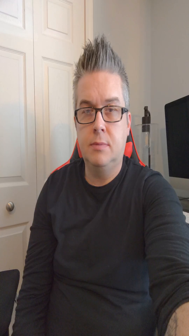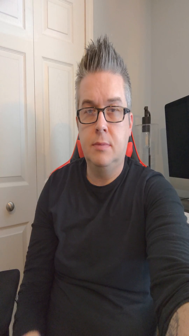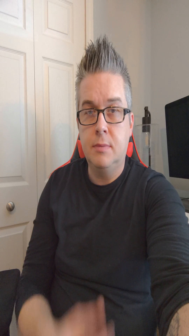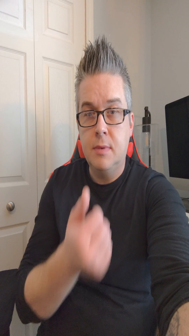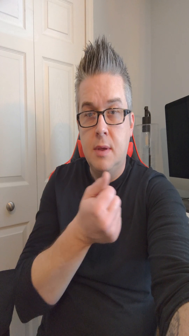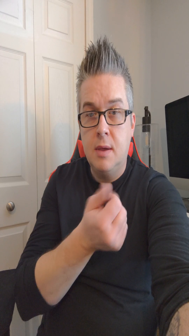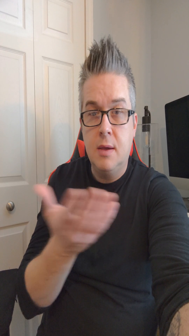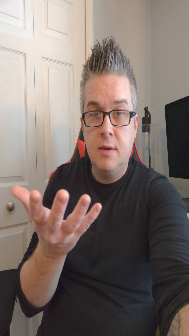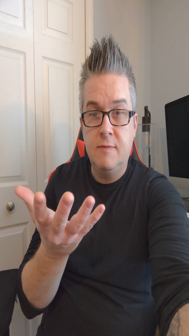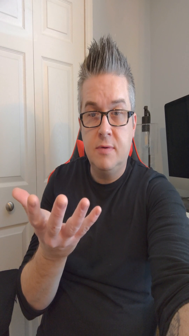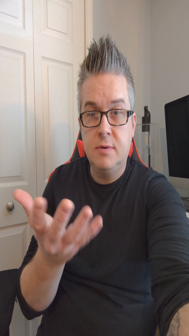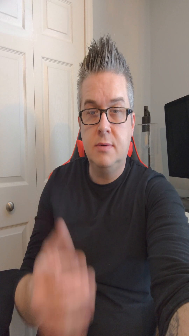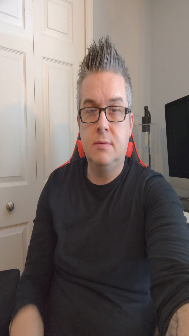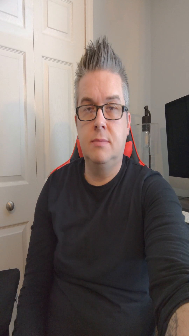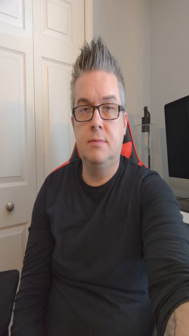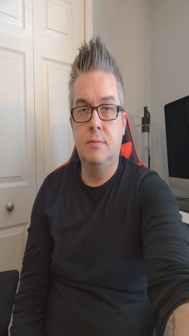every